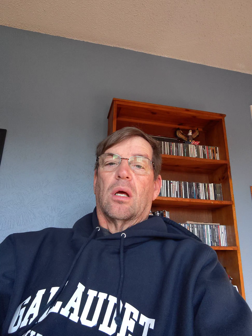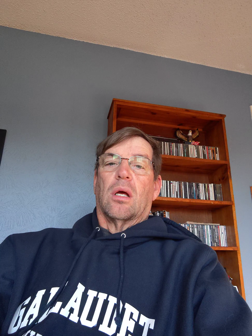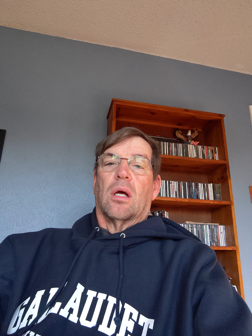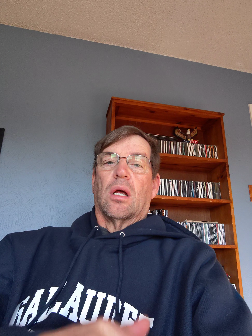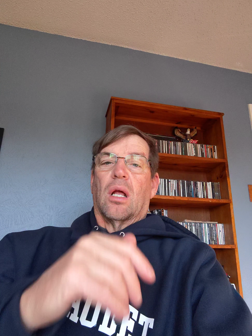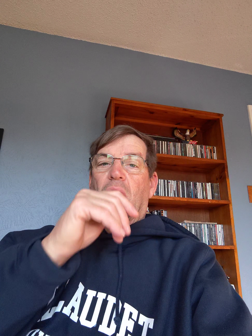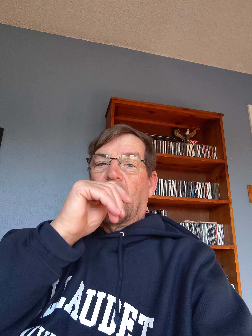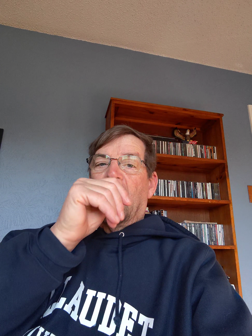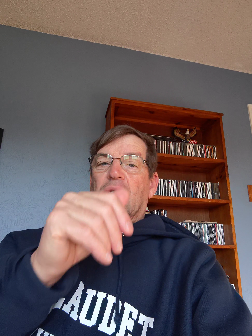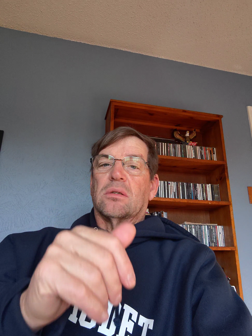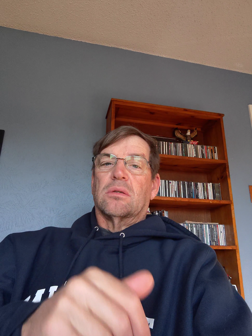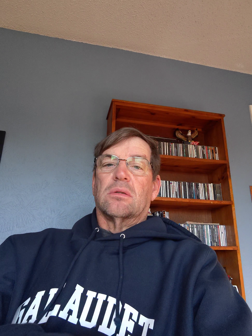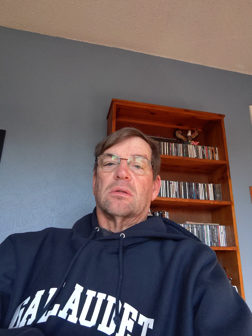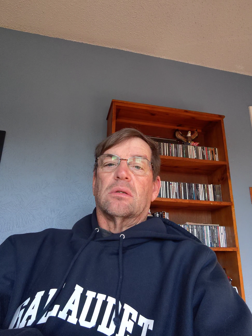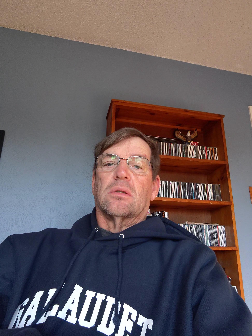nuts